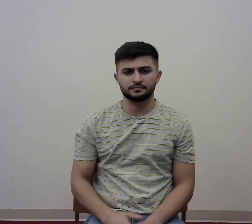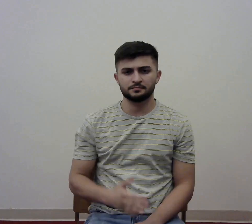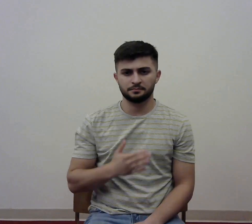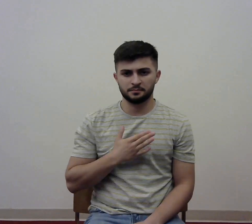mən